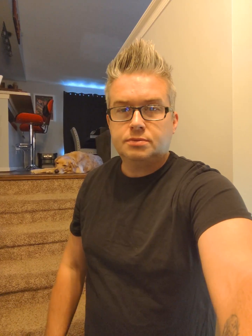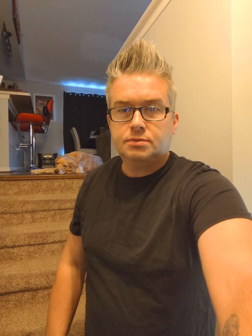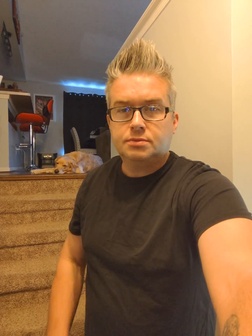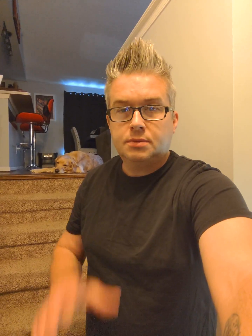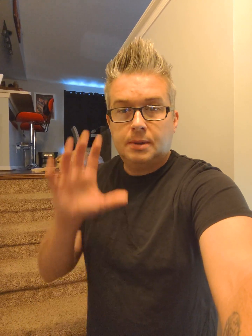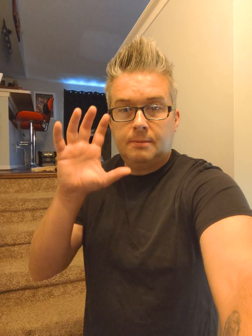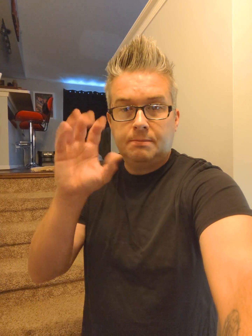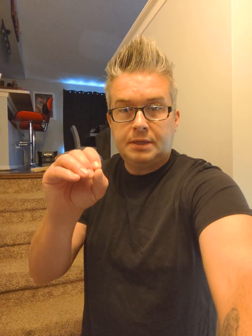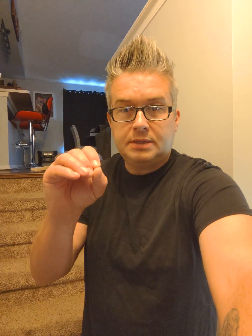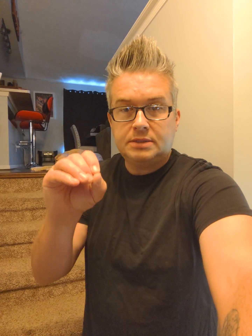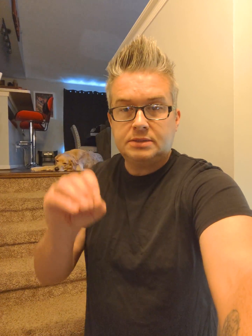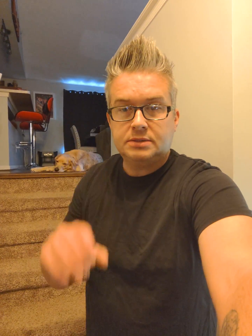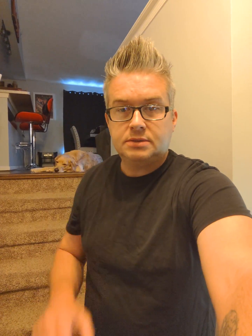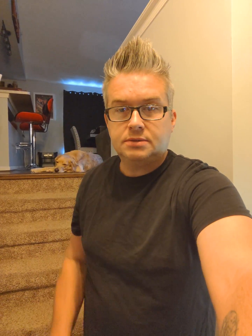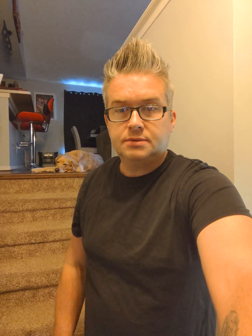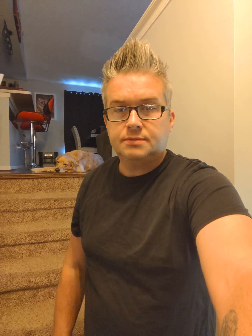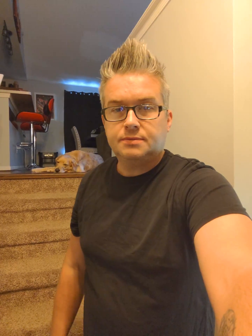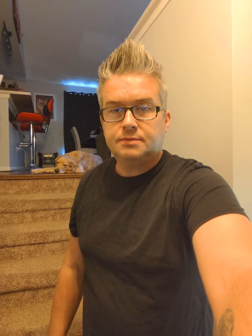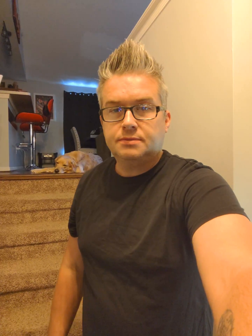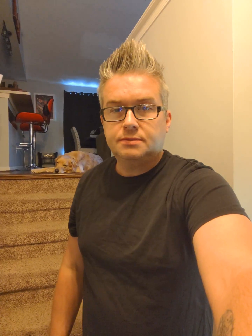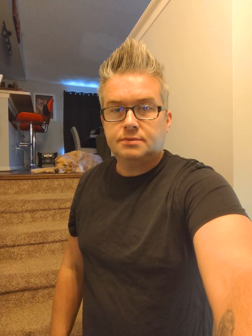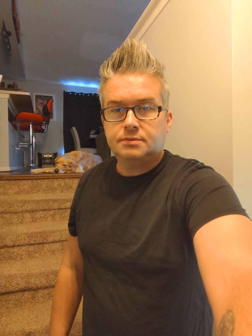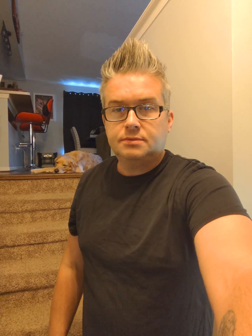bite